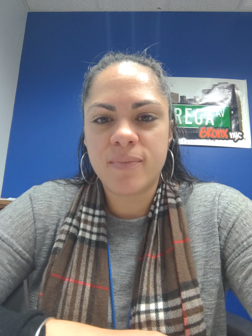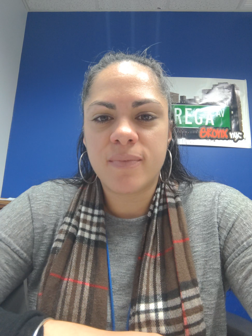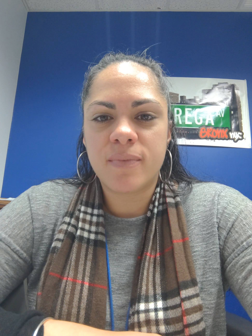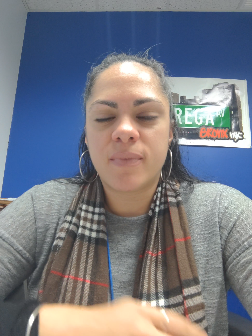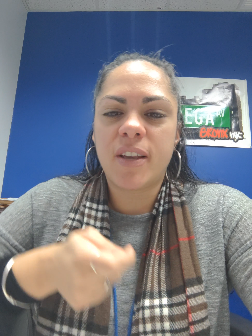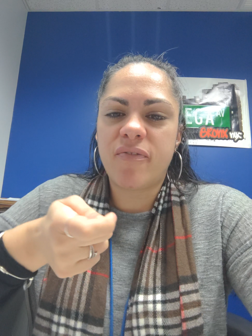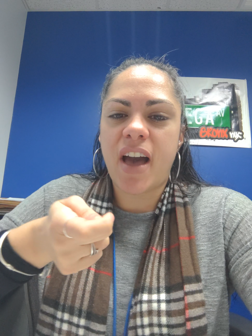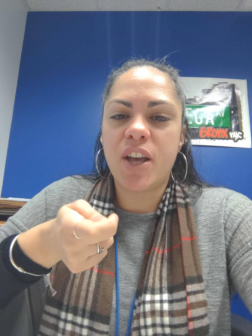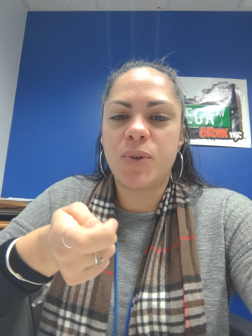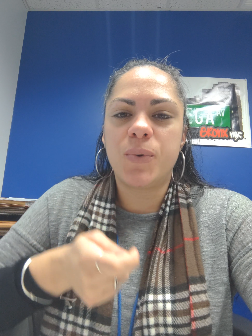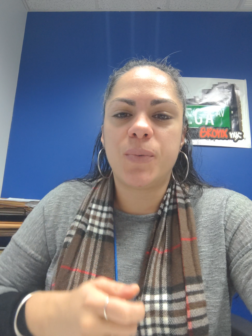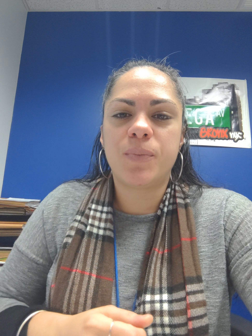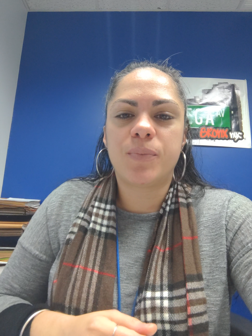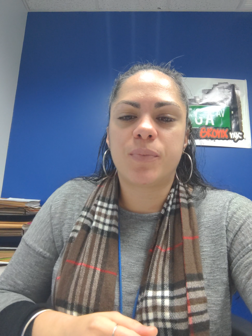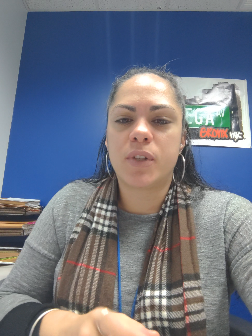vacuum